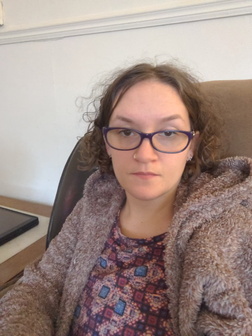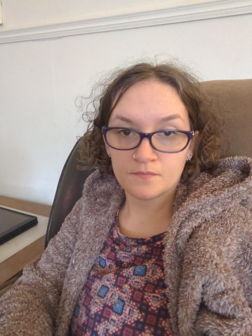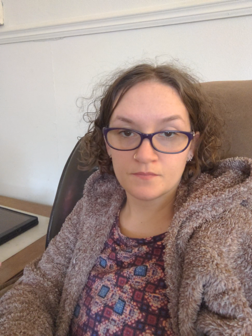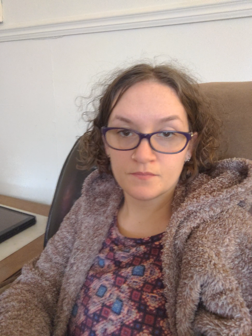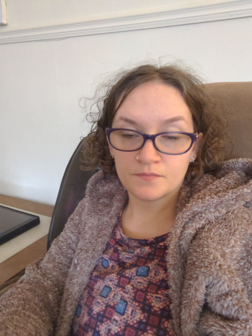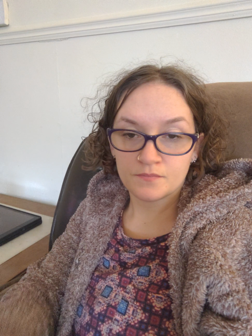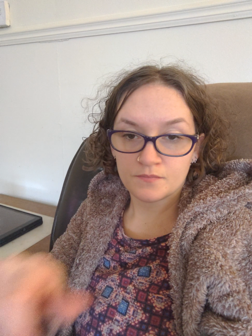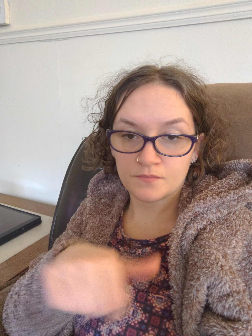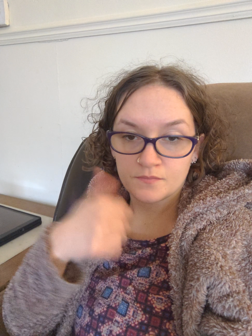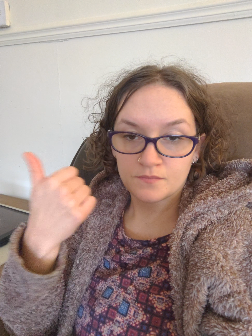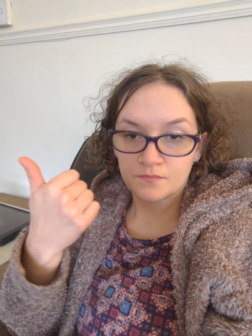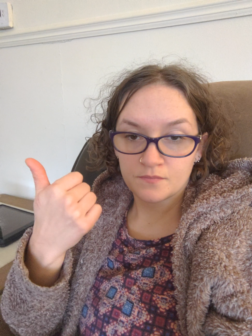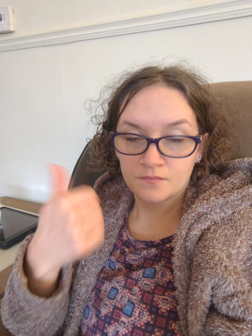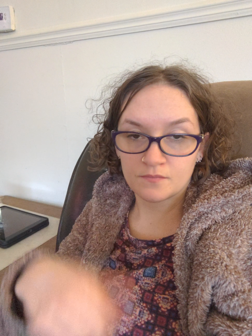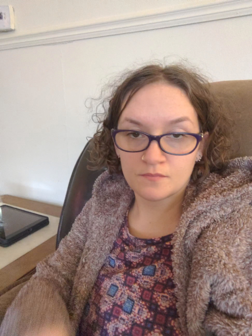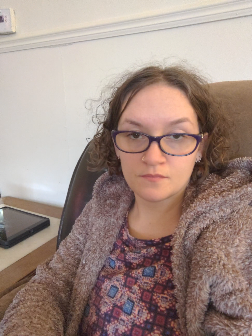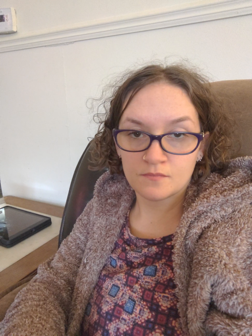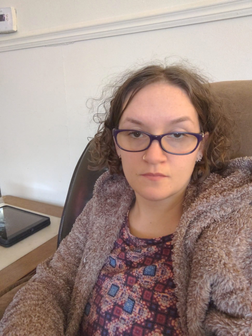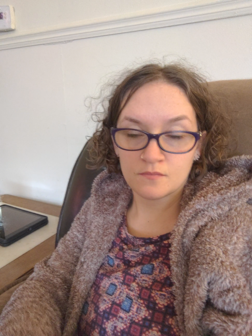another